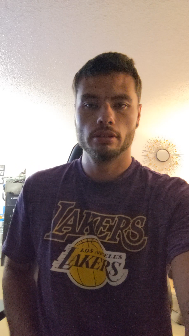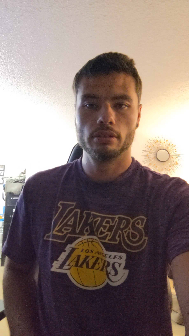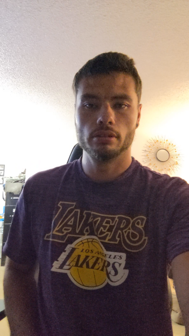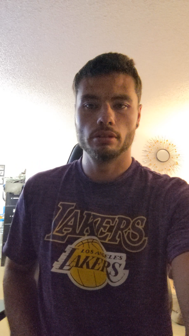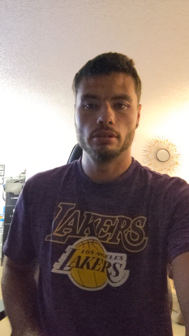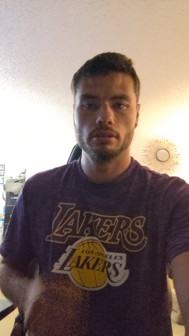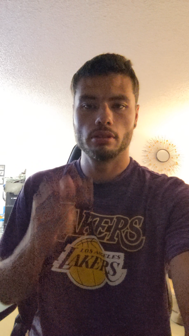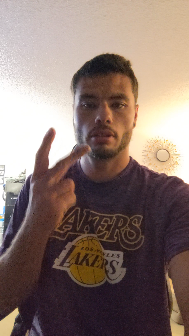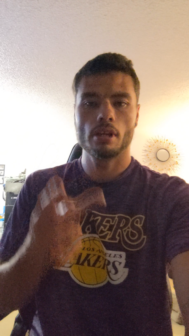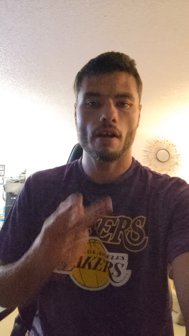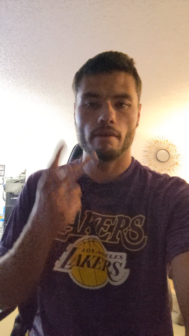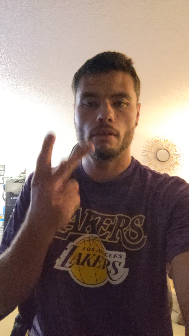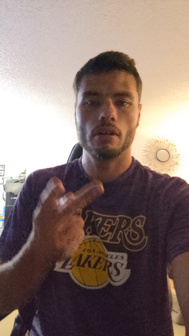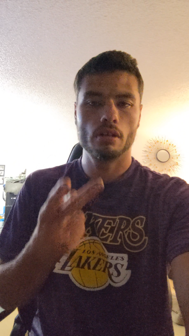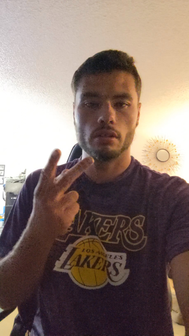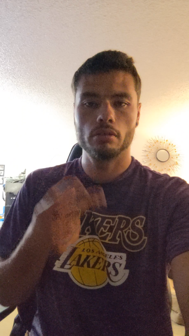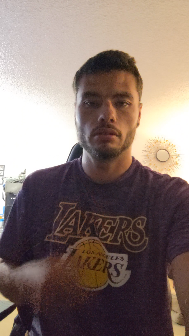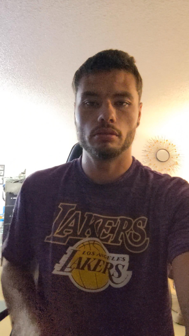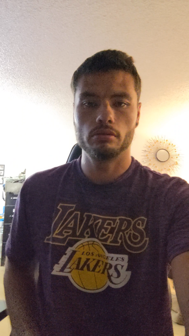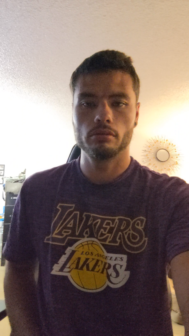careful